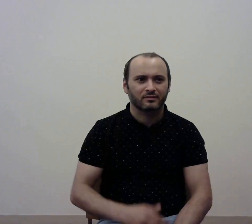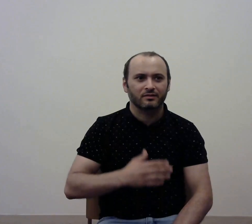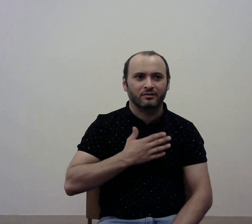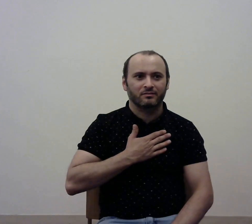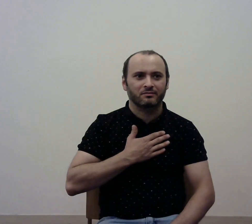mən